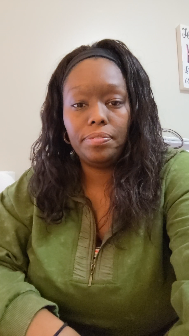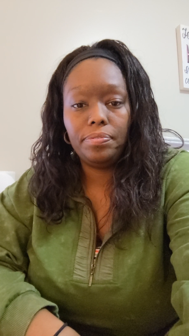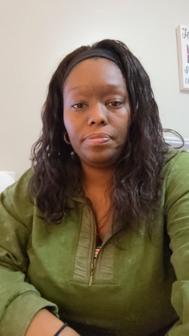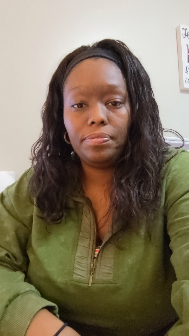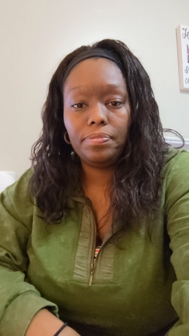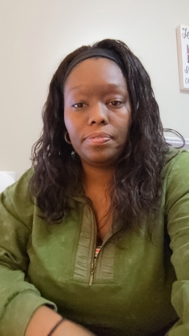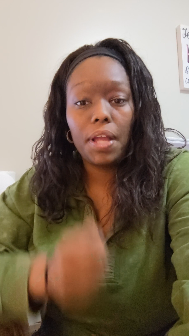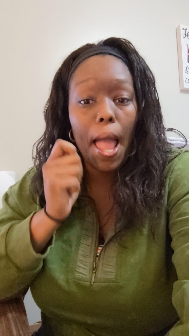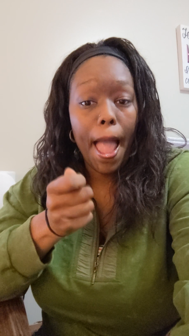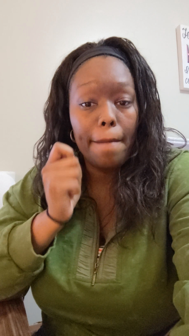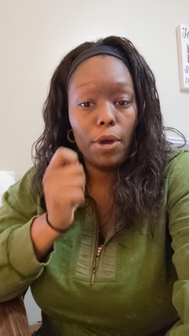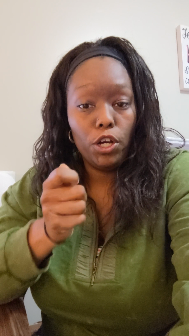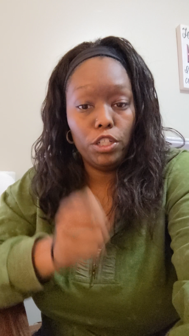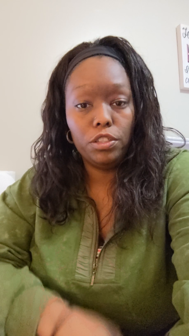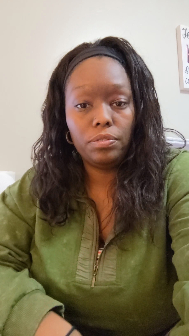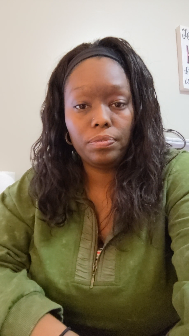hammer